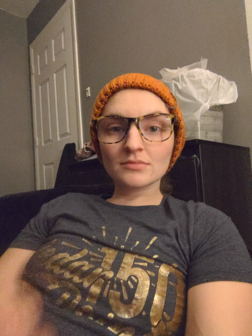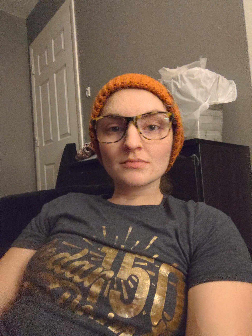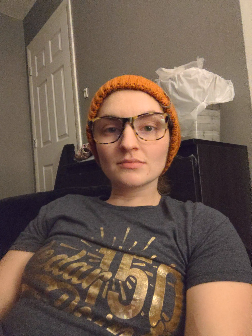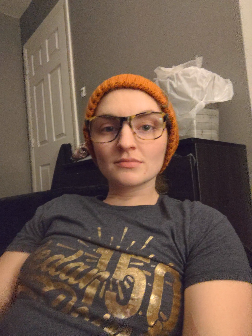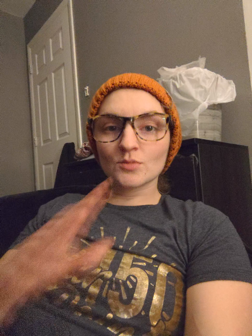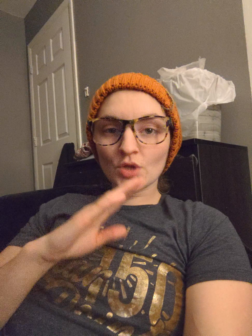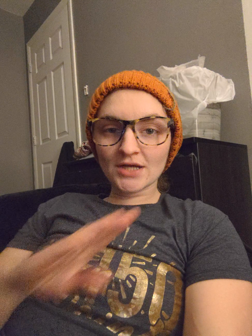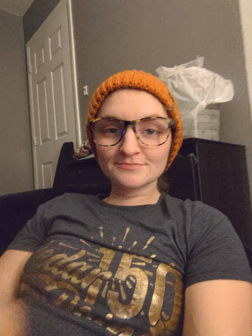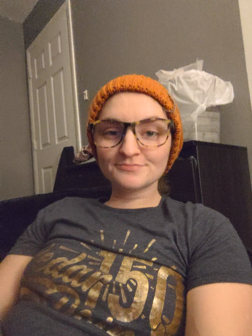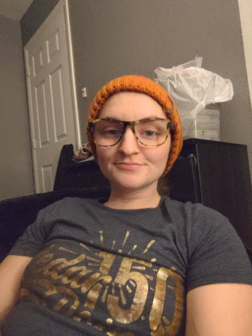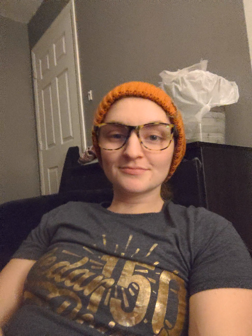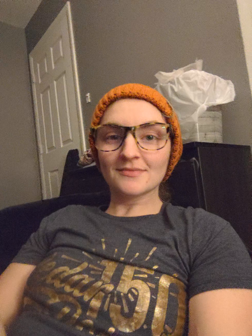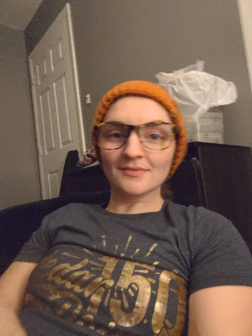quiet